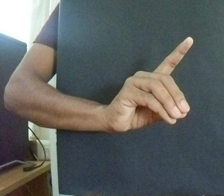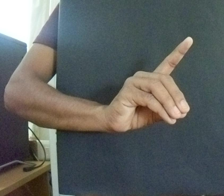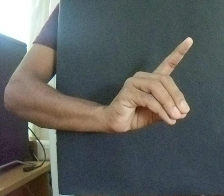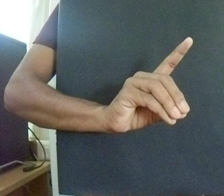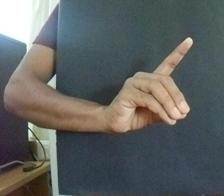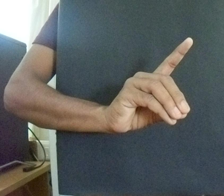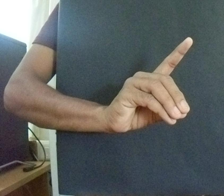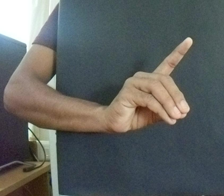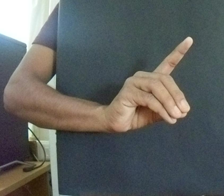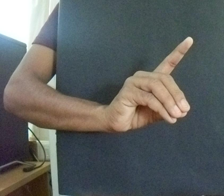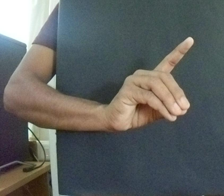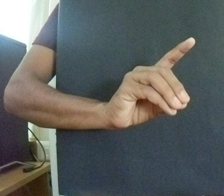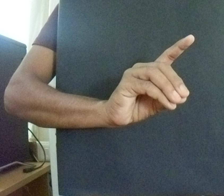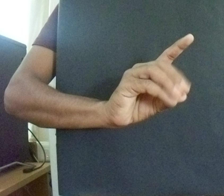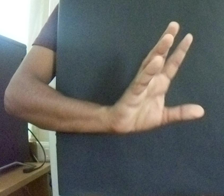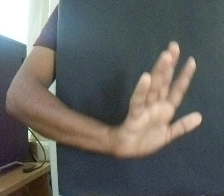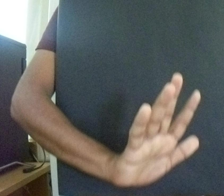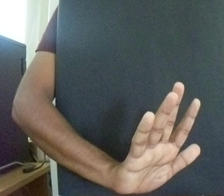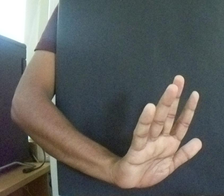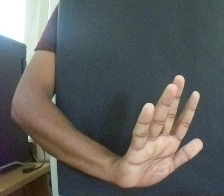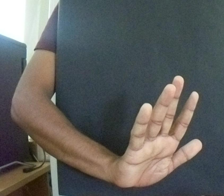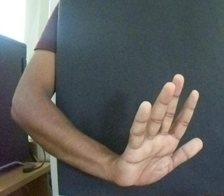hot